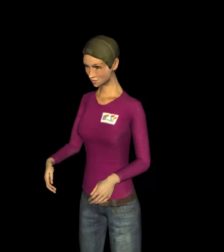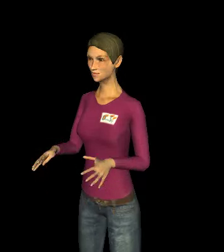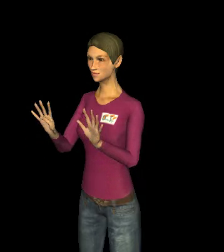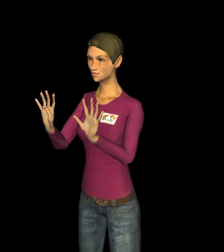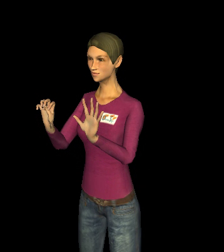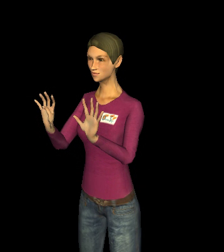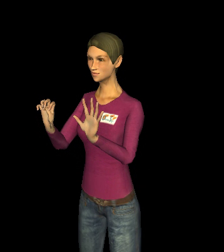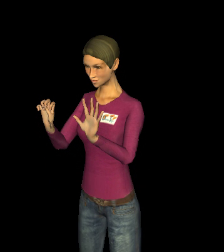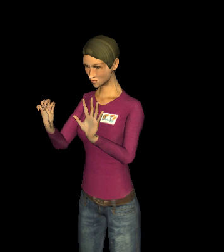90